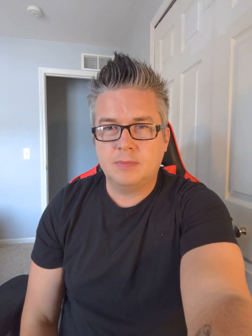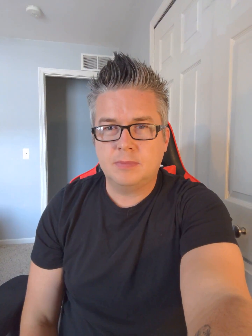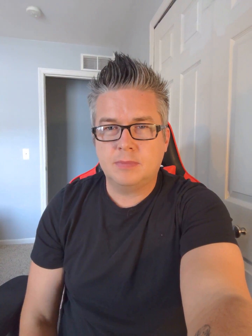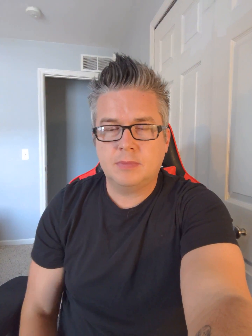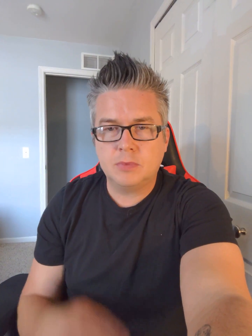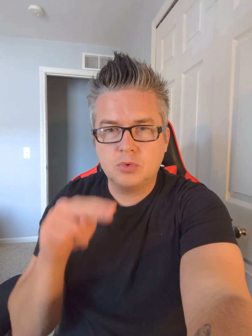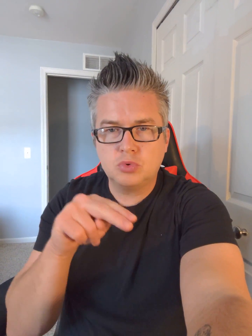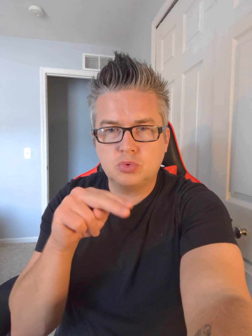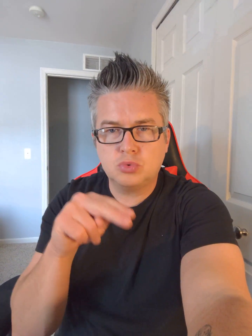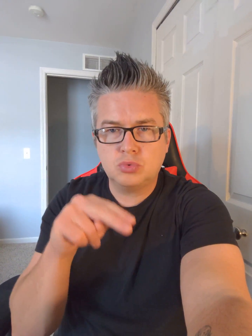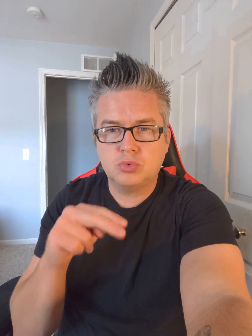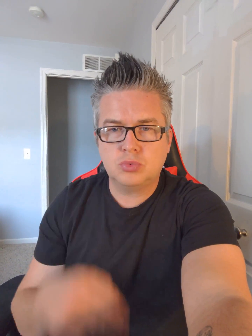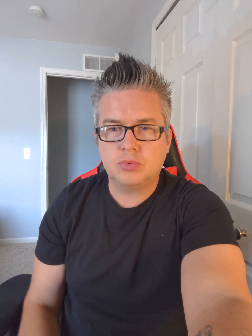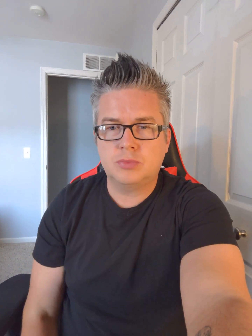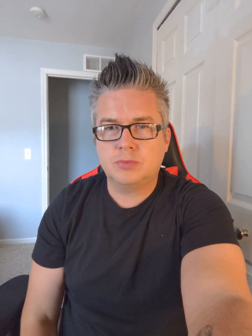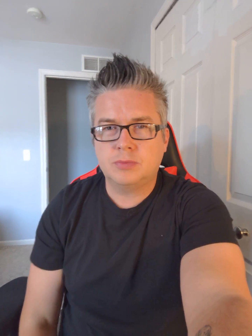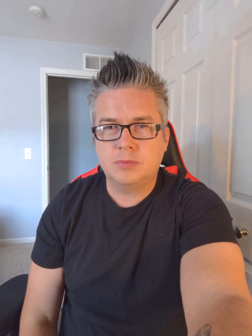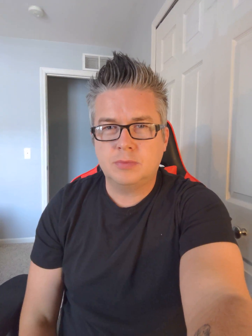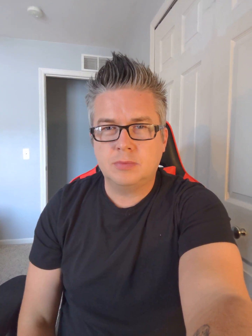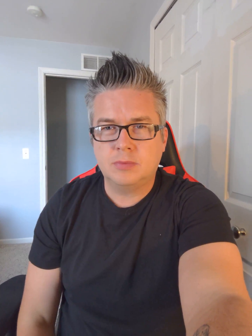nurse